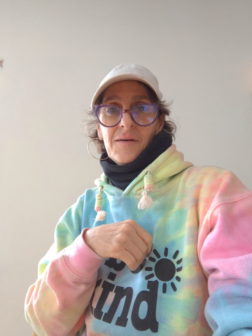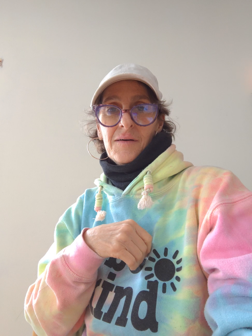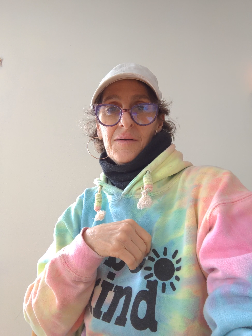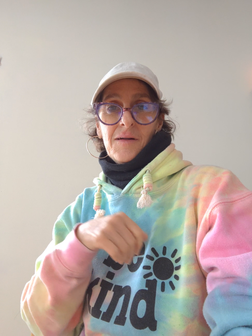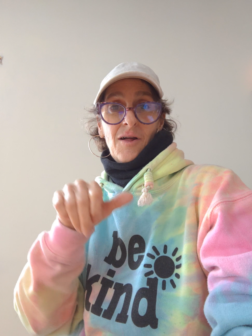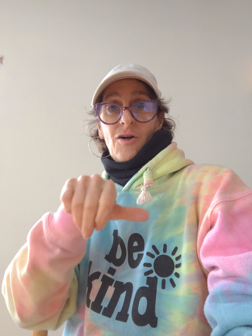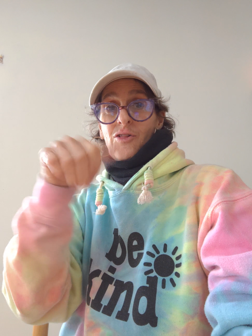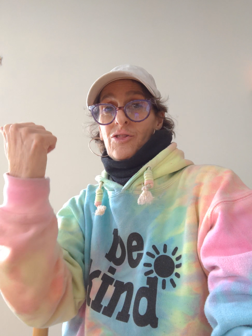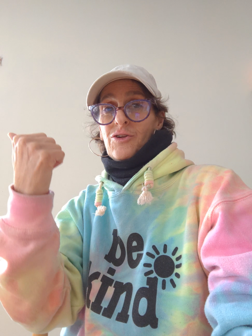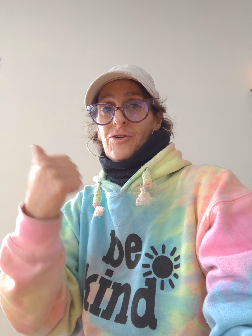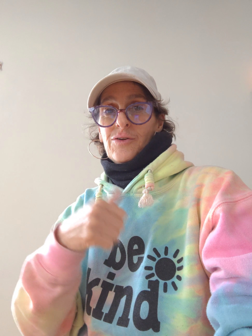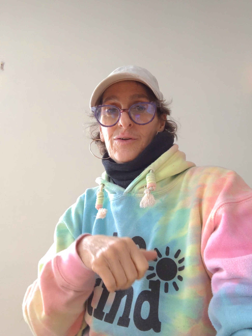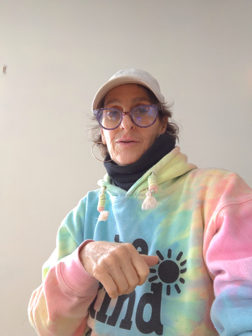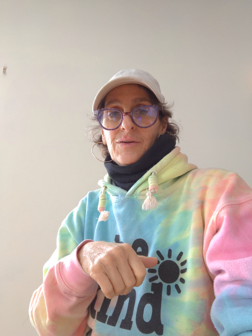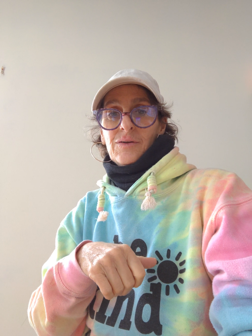another